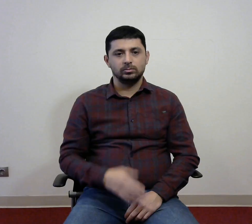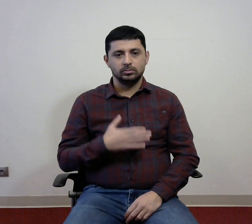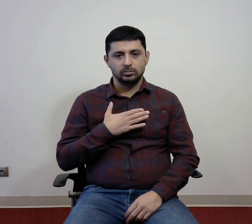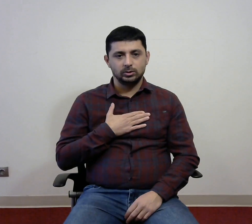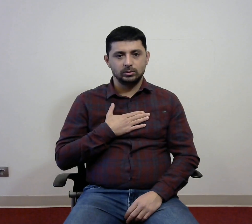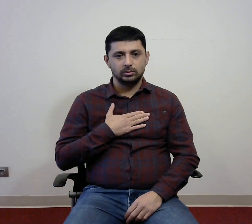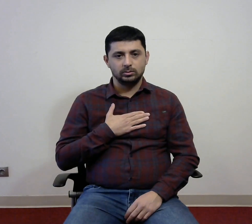mən